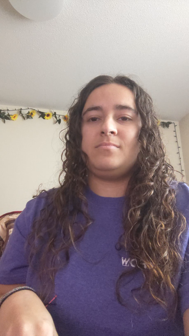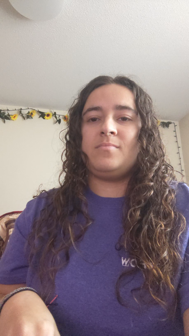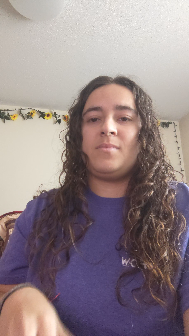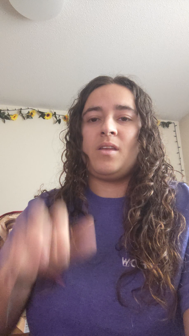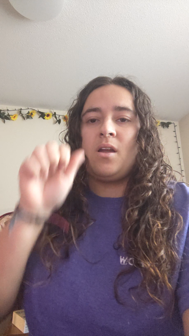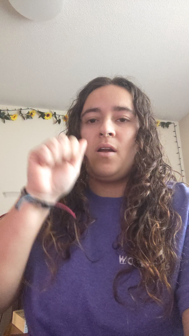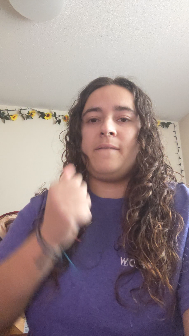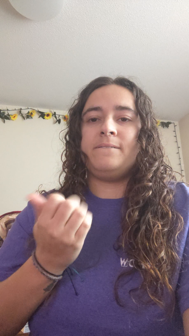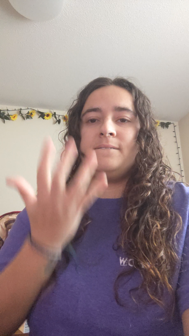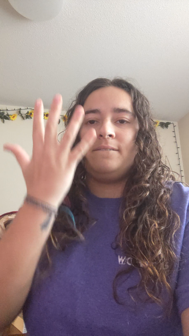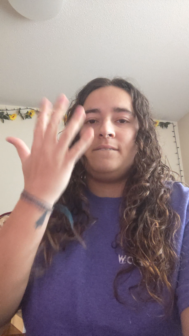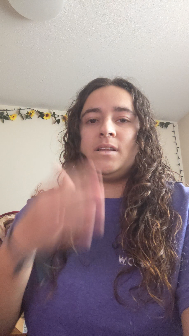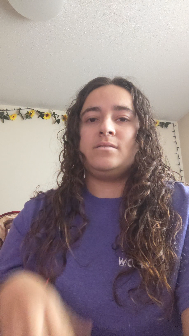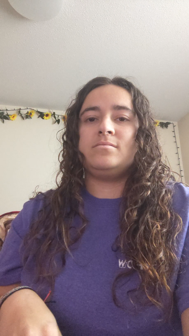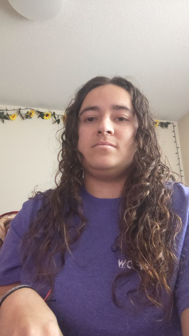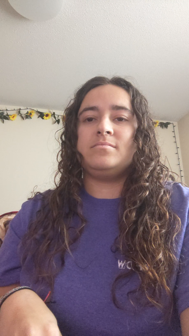gloves